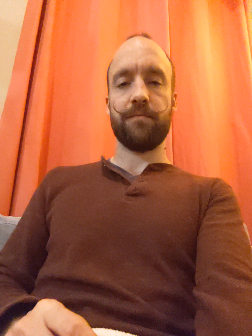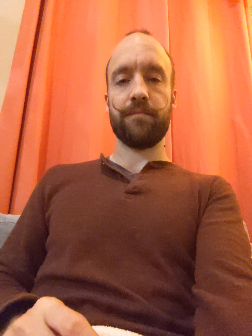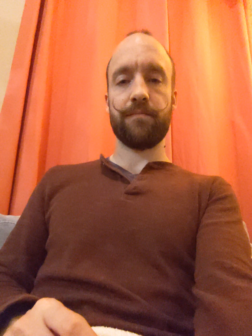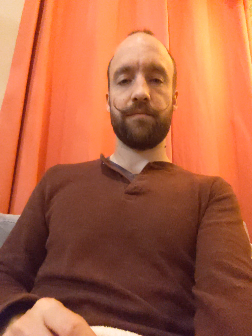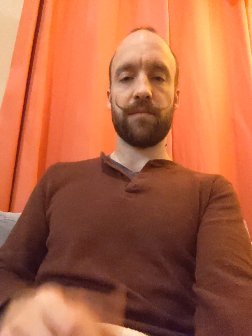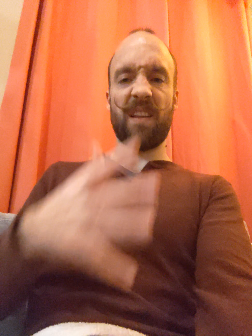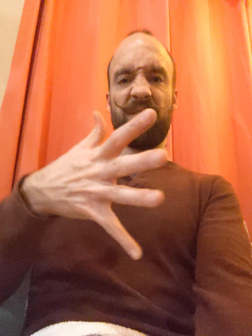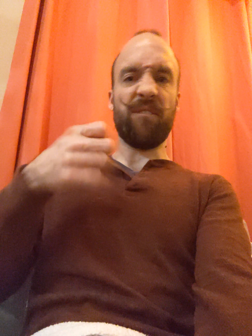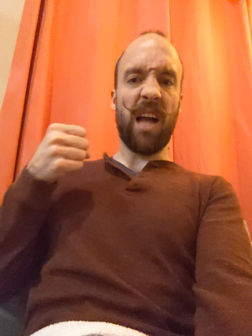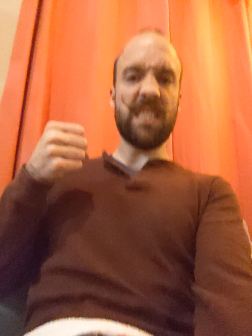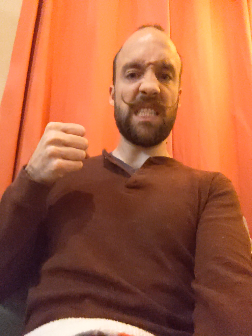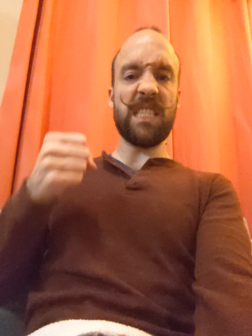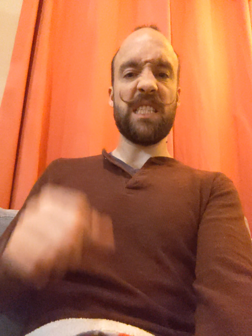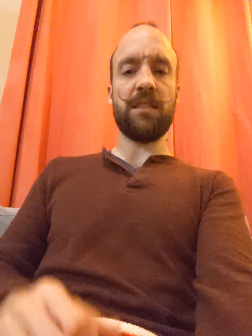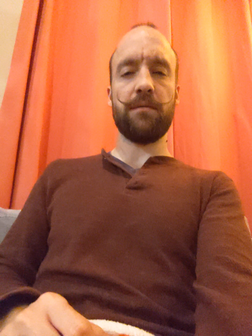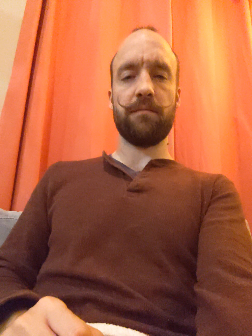fast